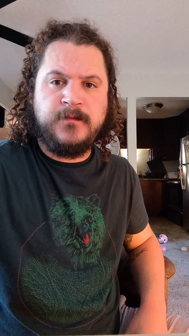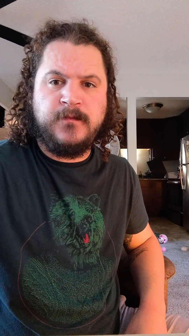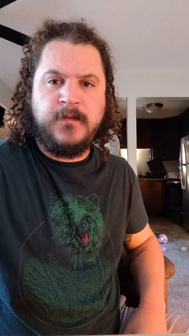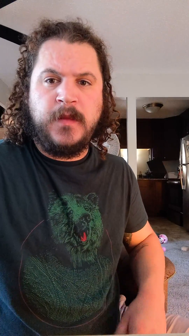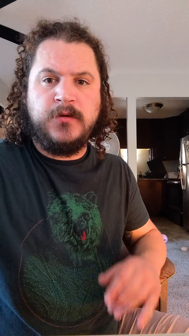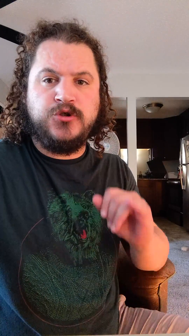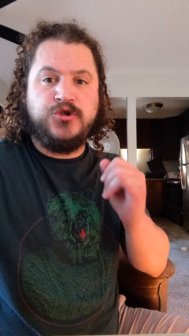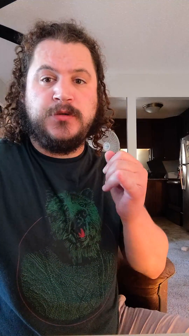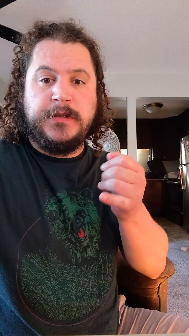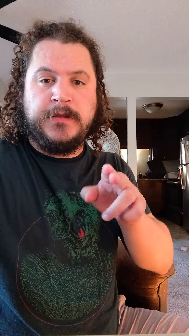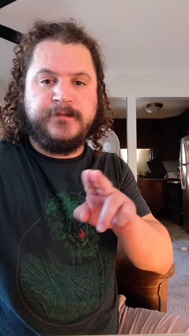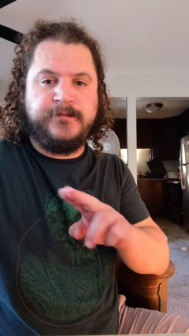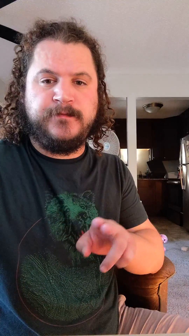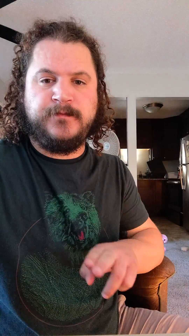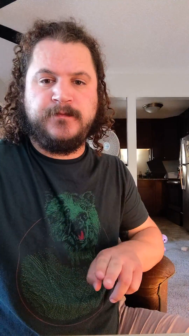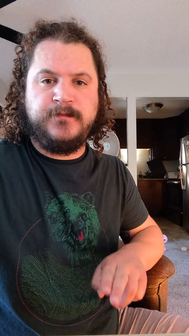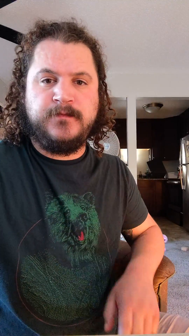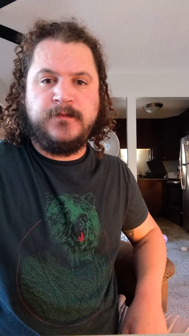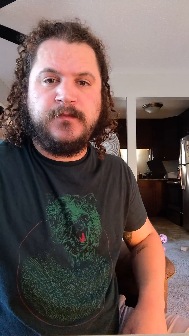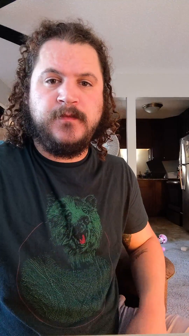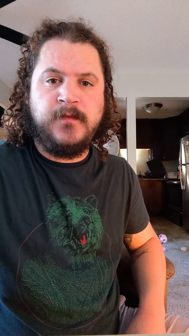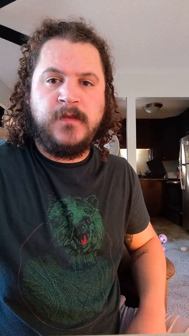jelly